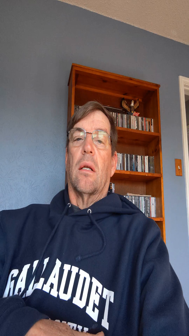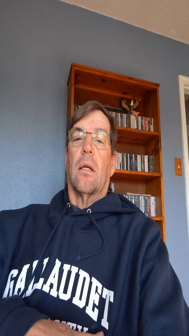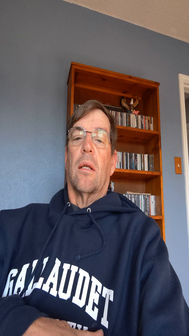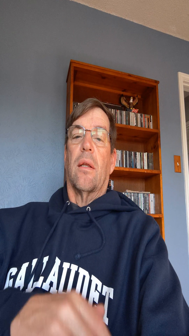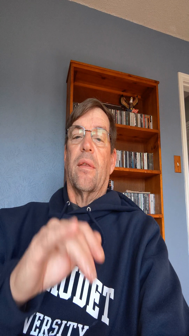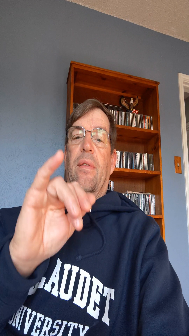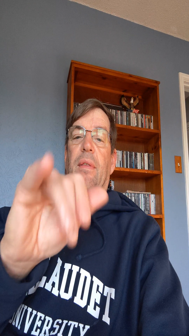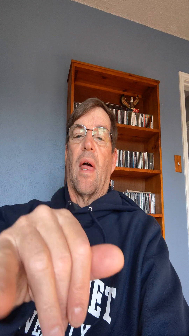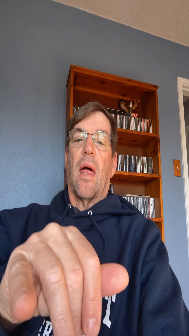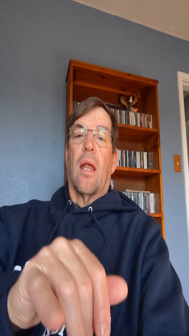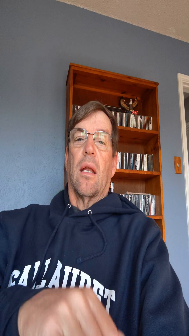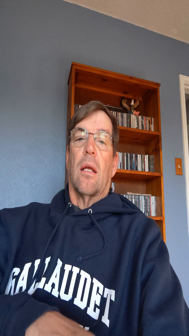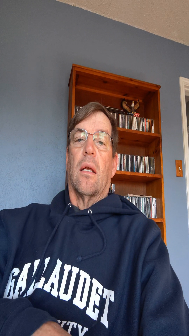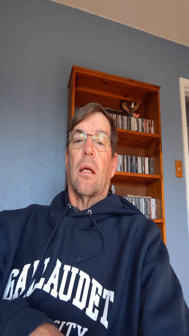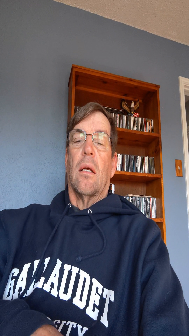that